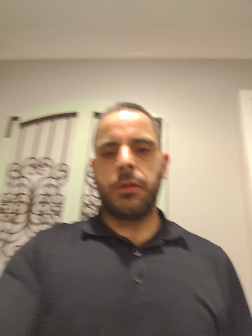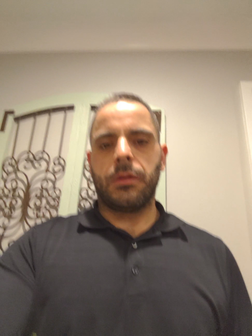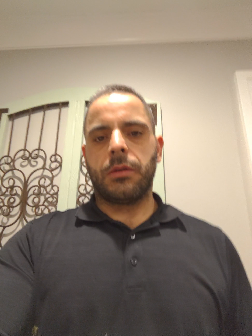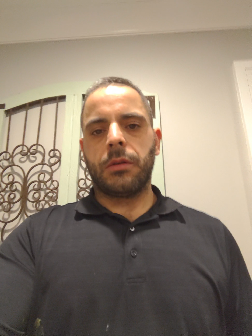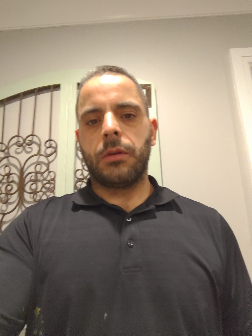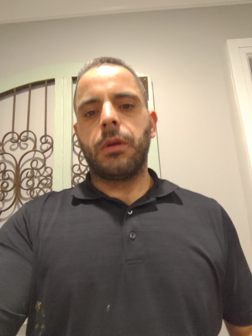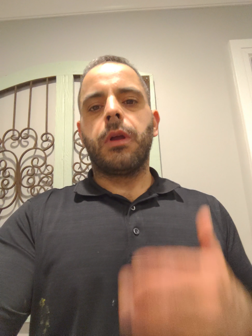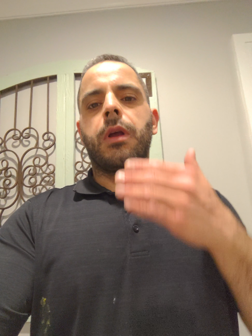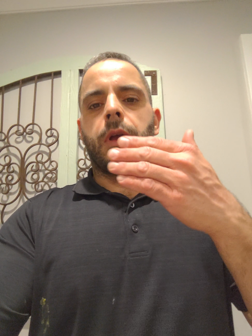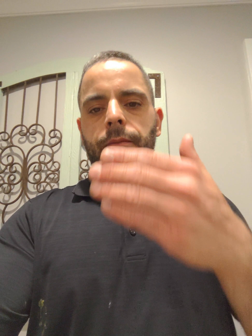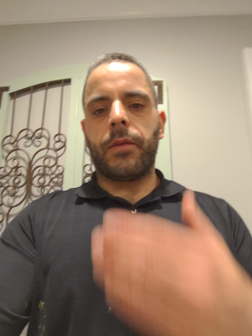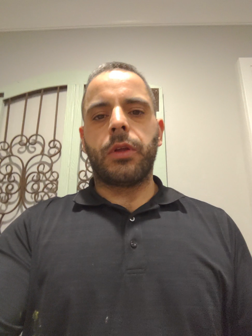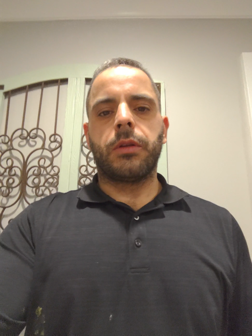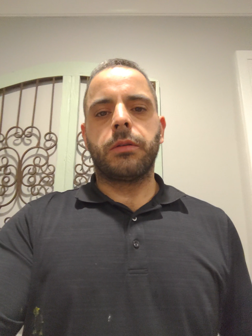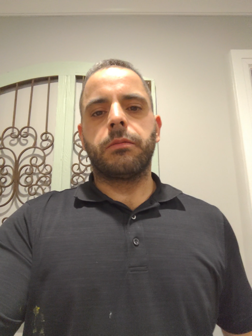after